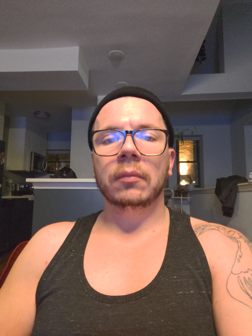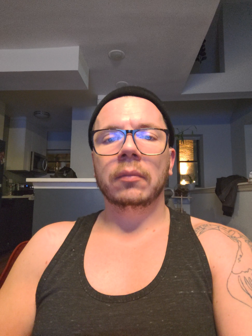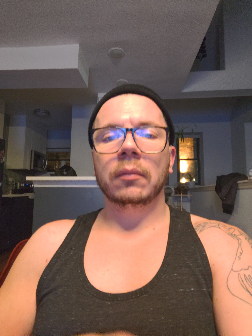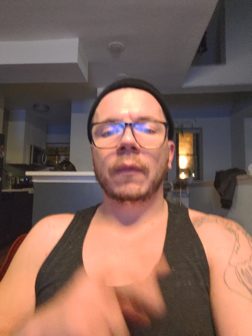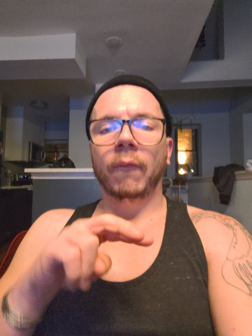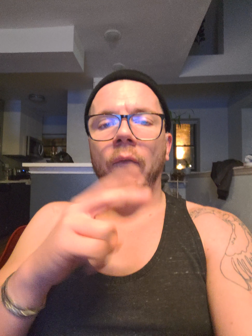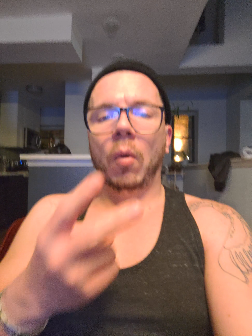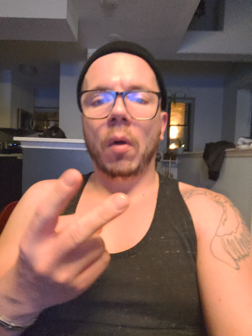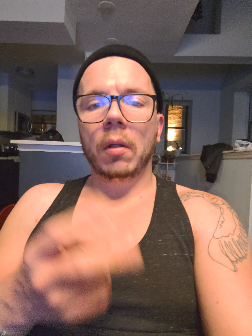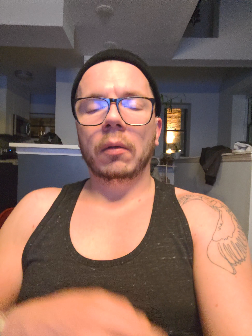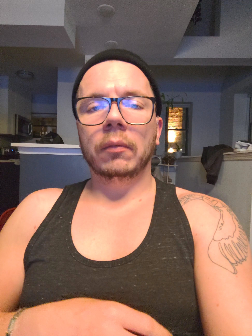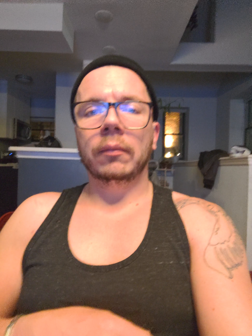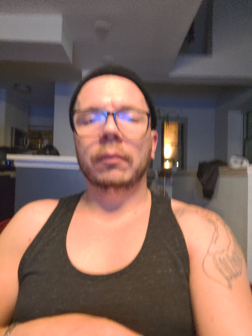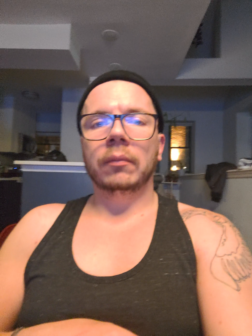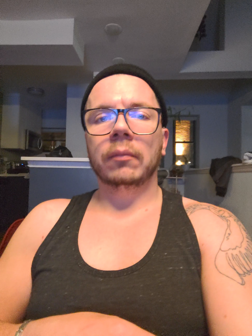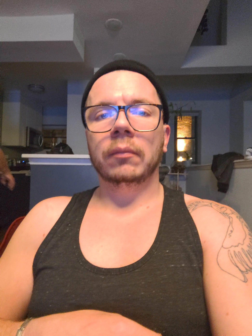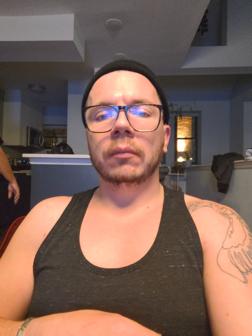fall